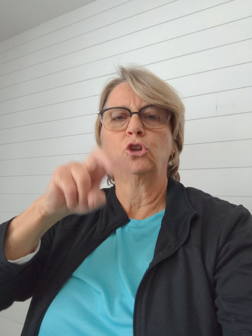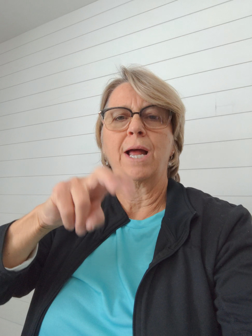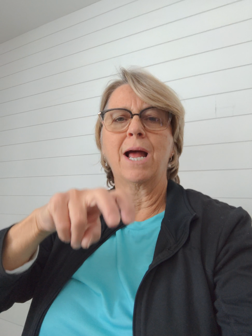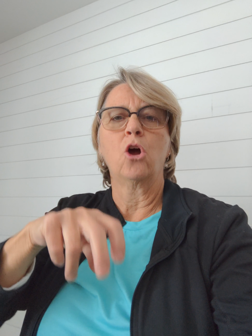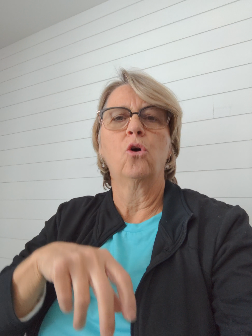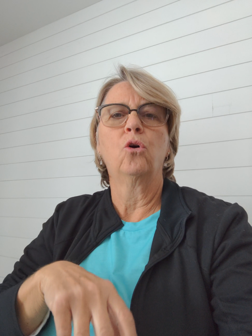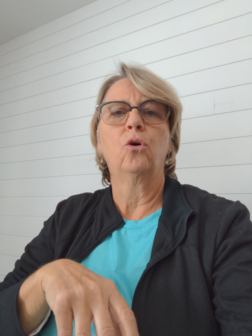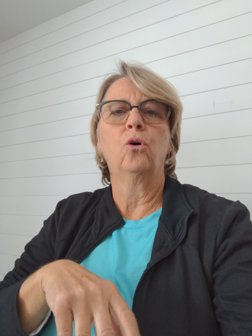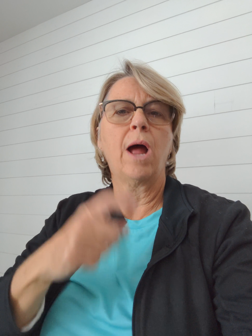chair